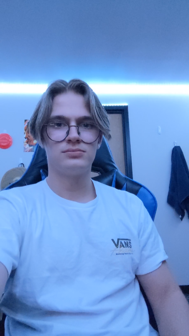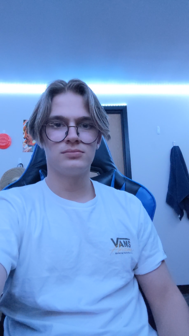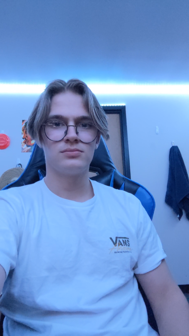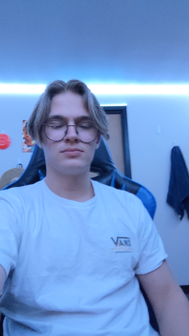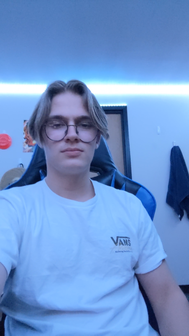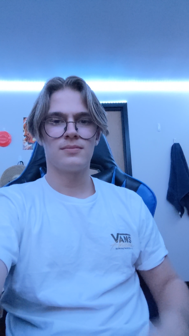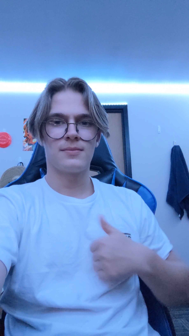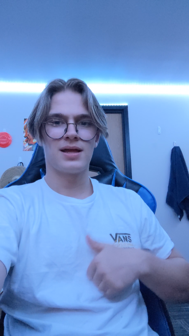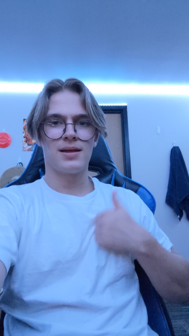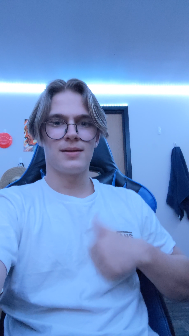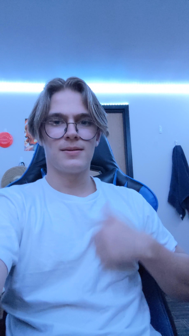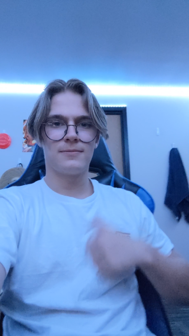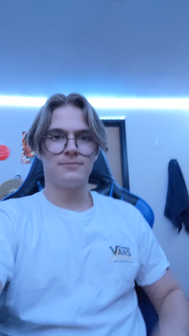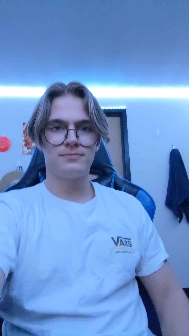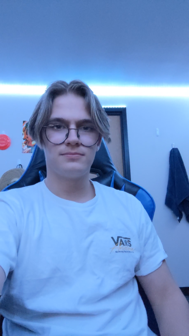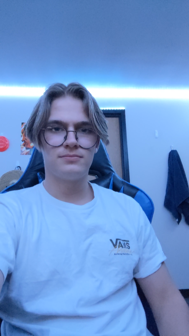bathtub